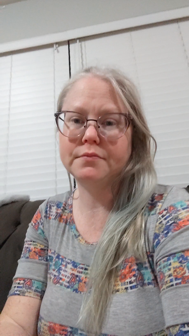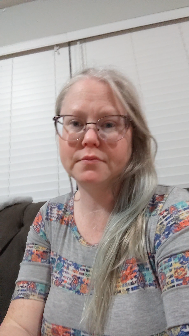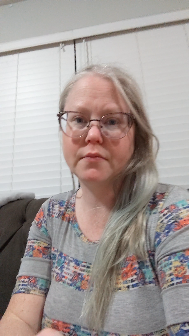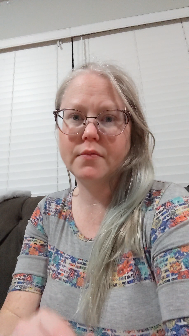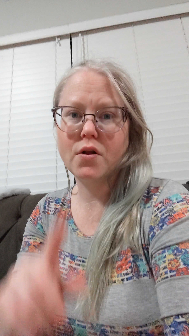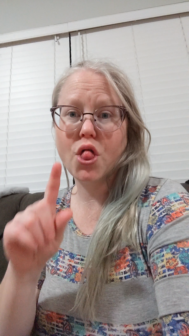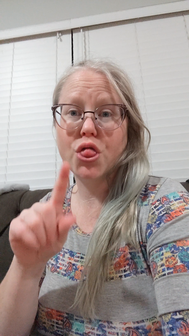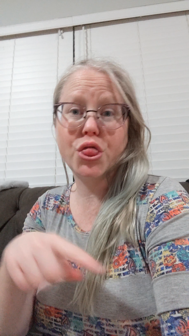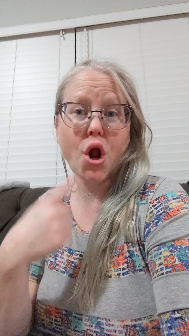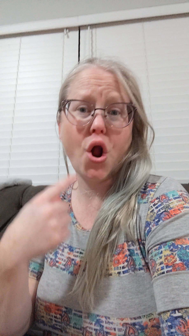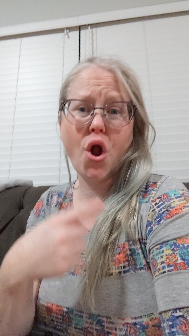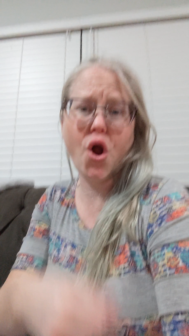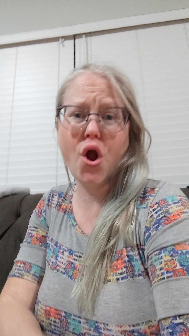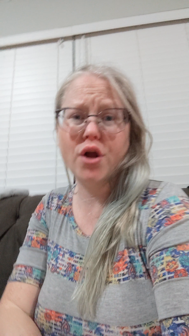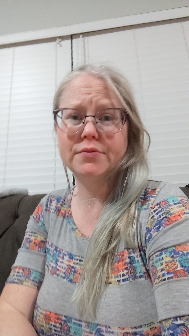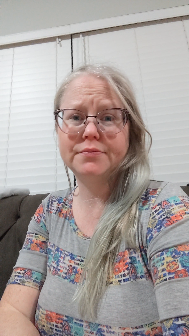long